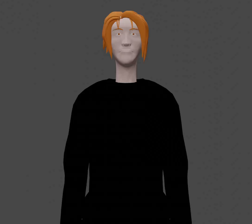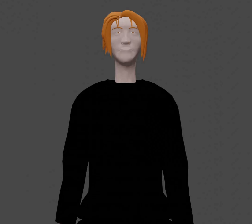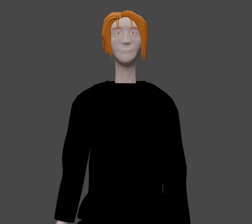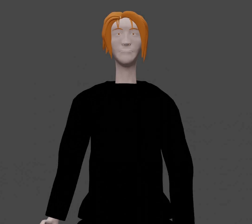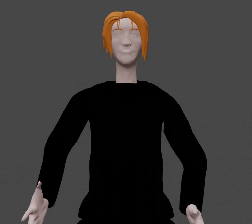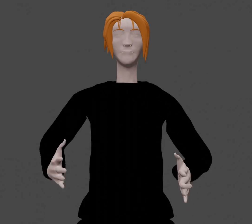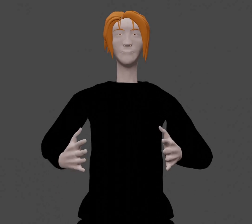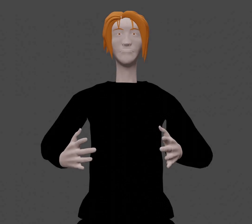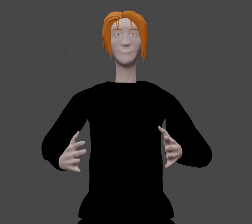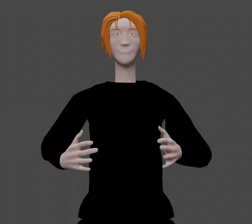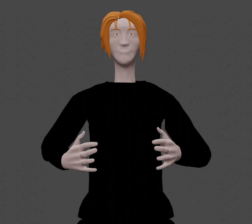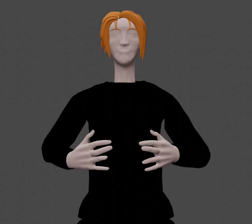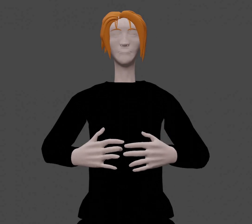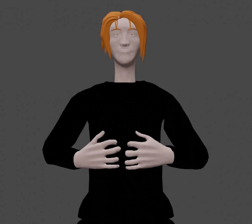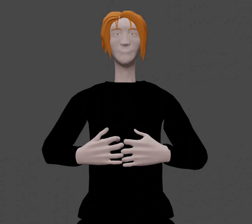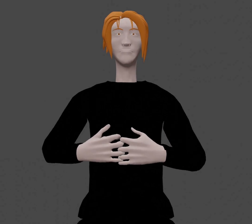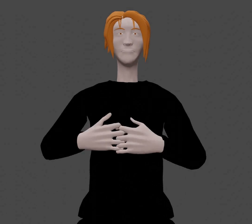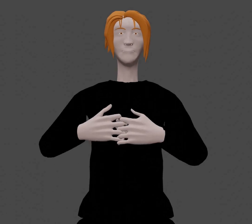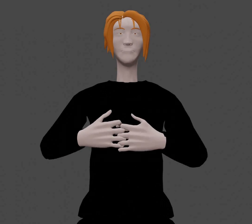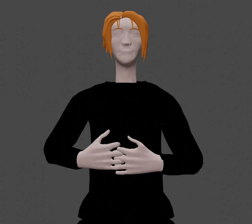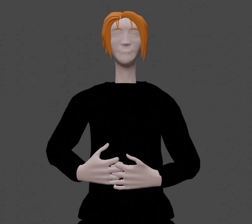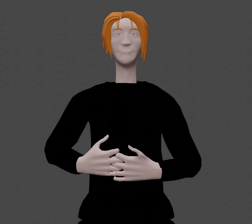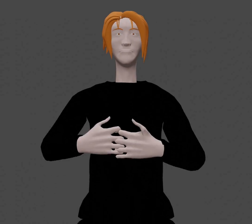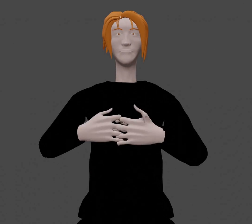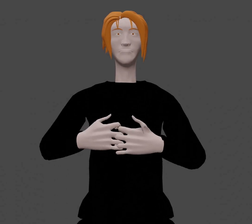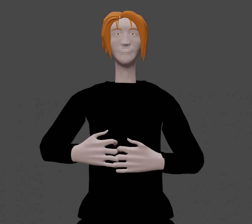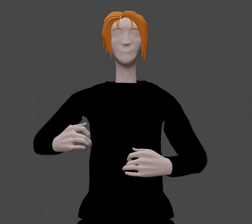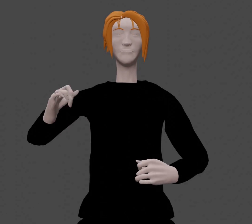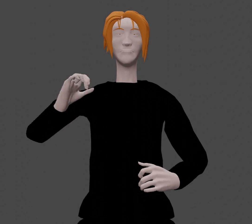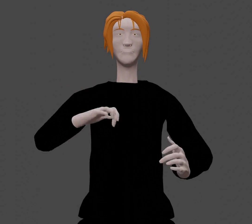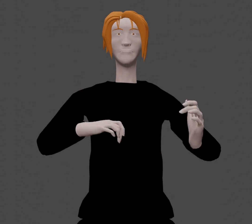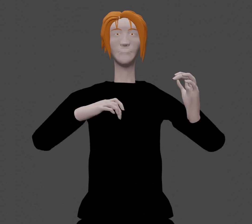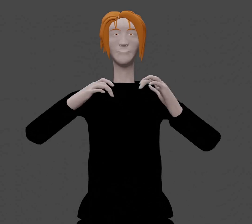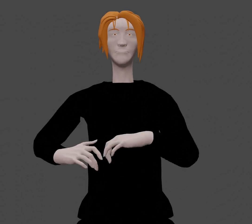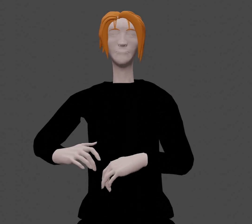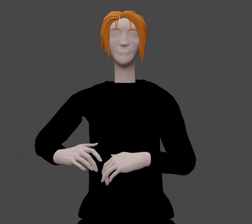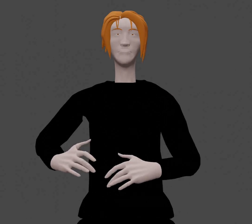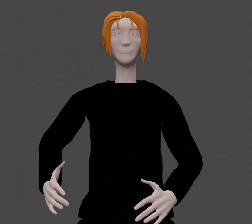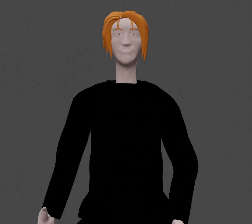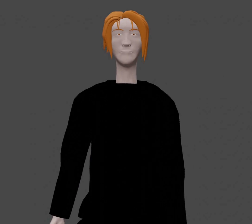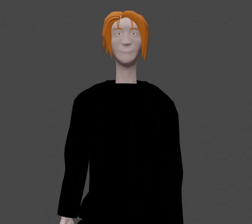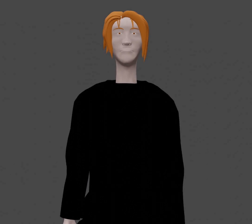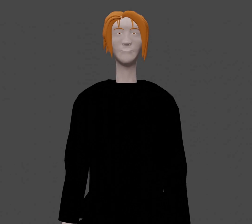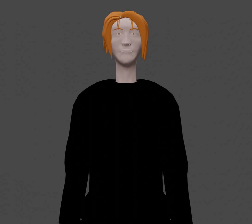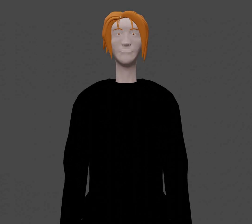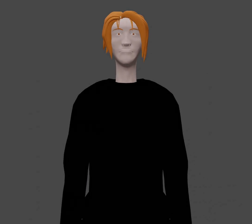Automation